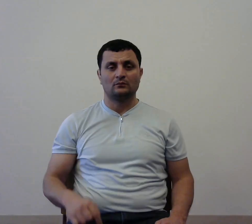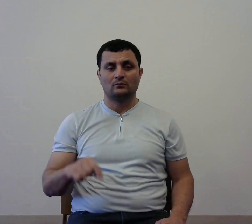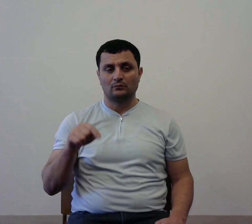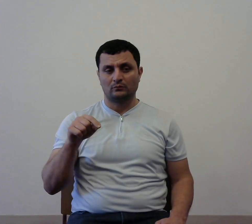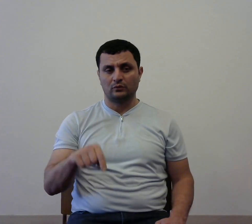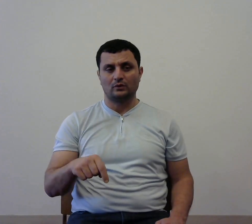bu